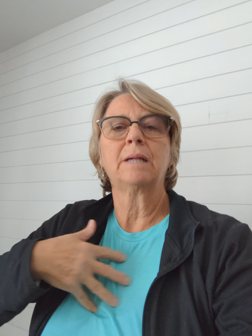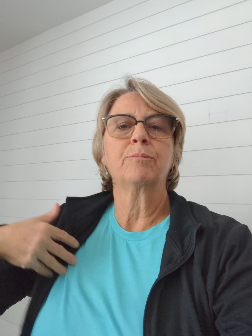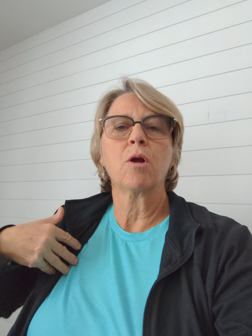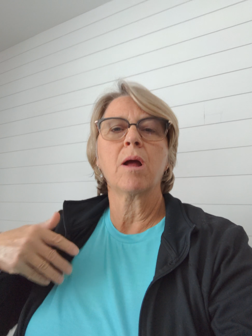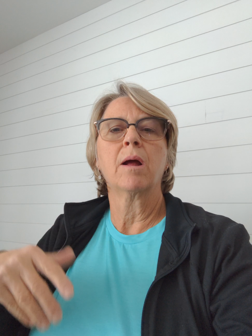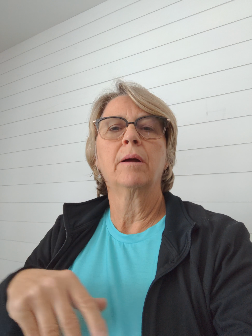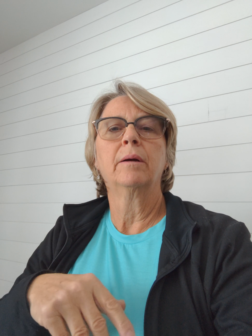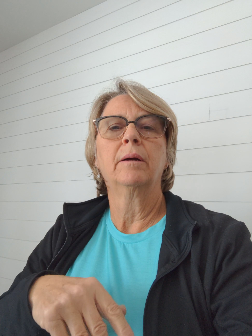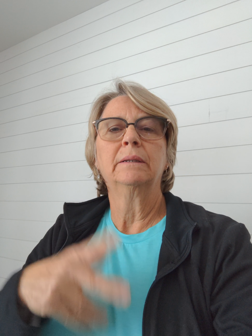zebra